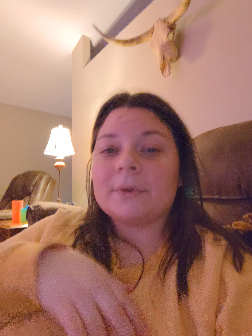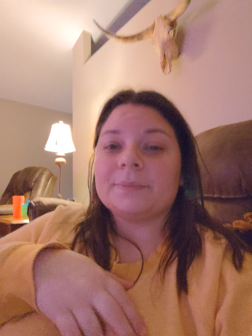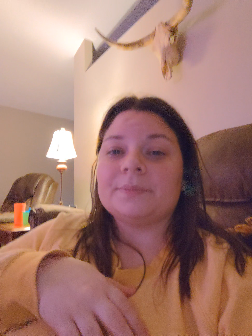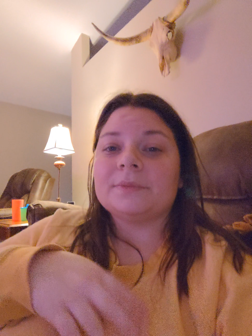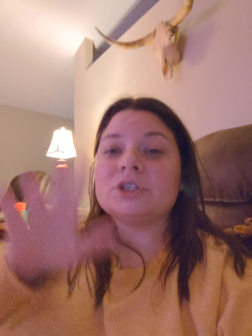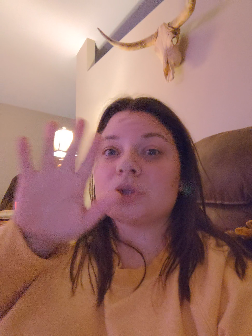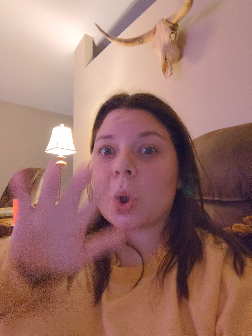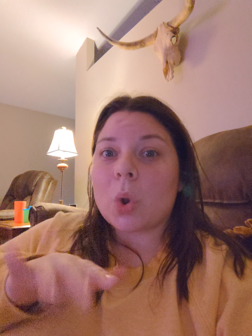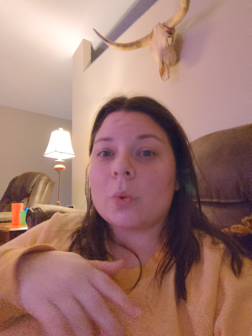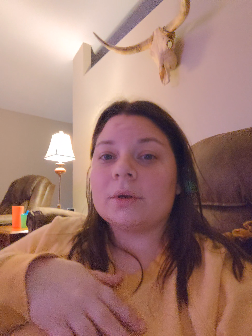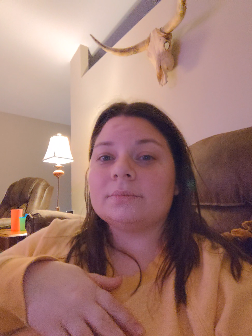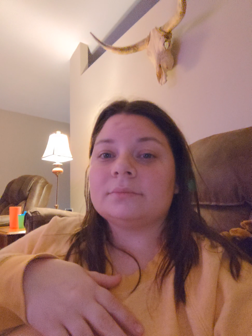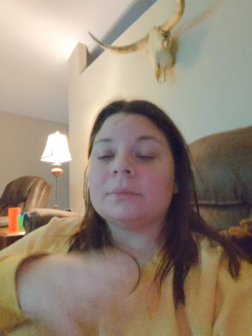snow